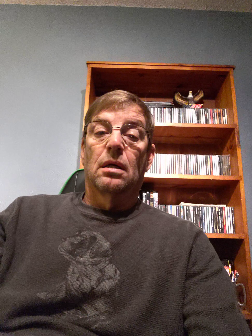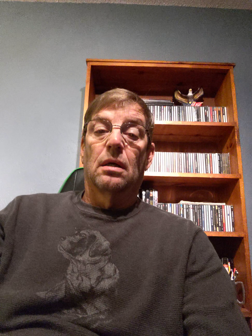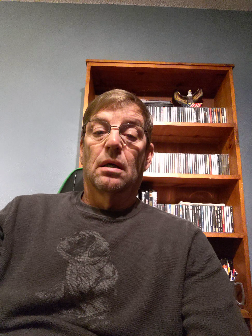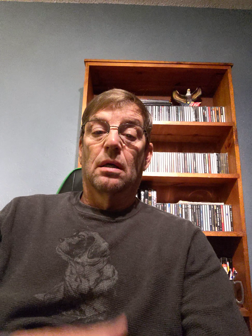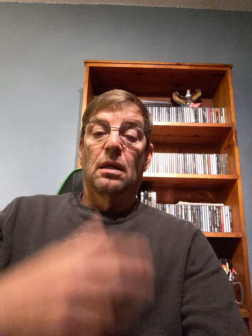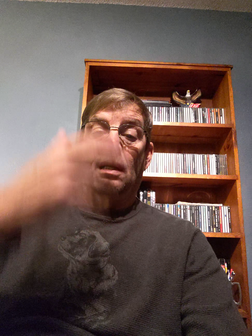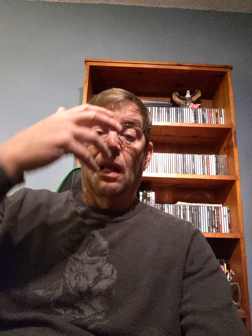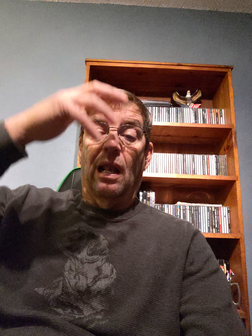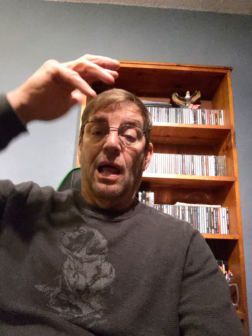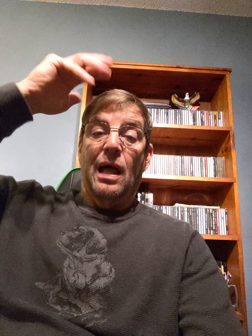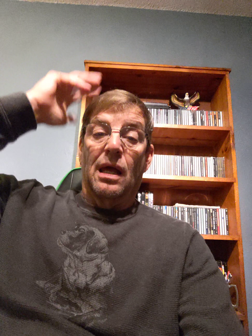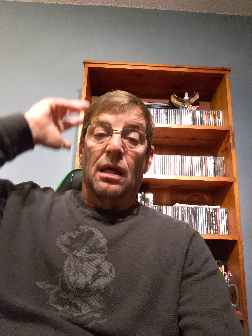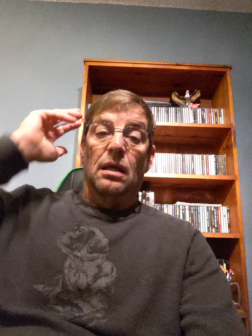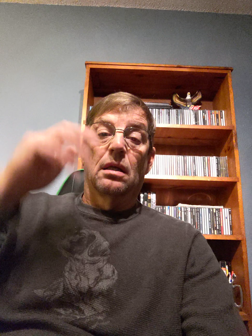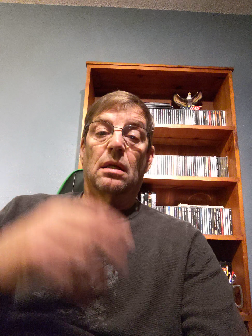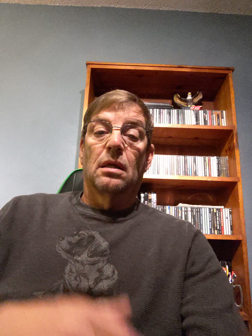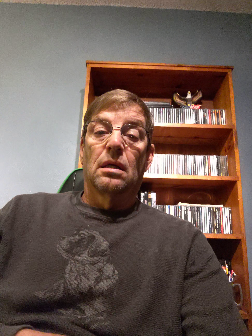lion